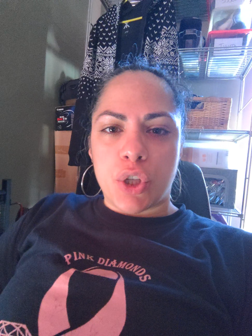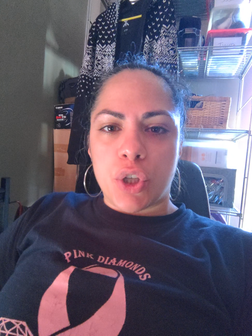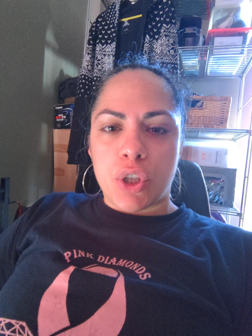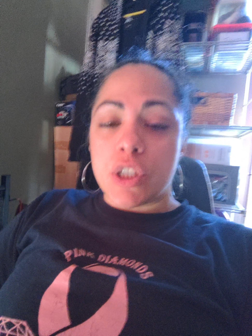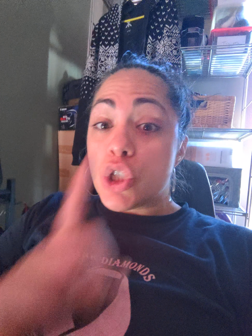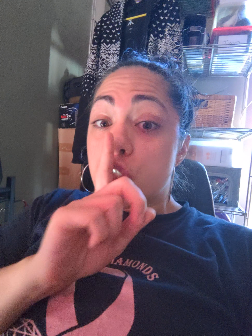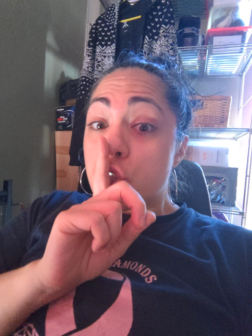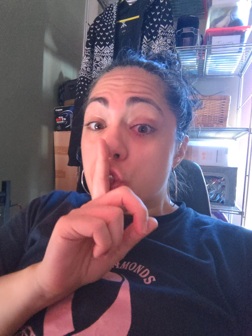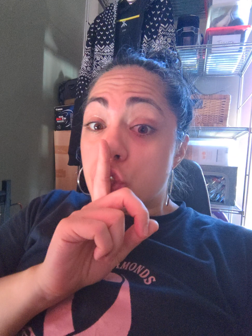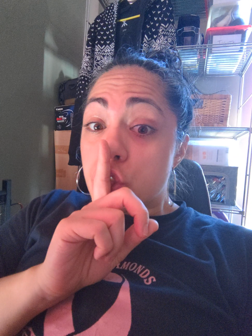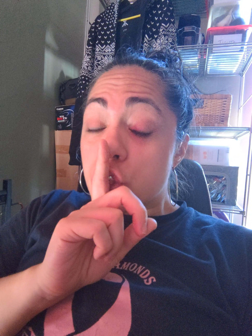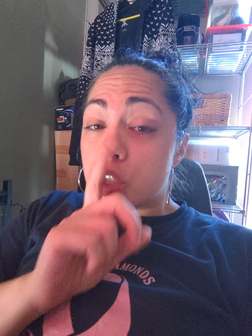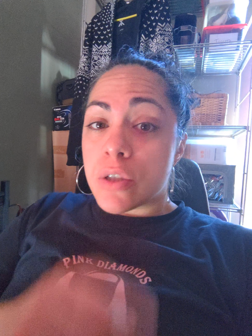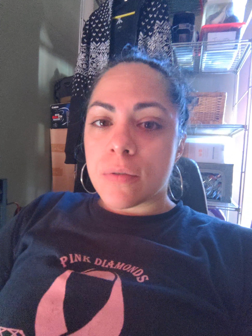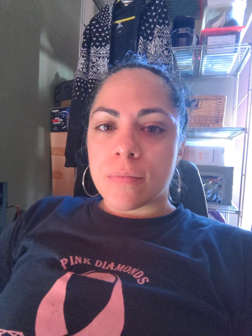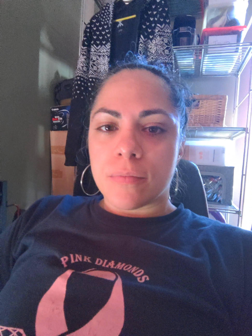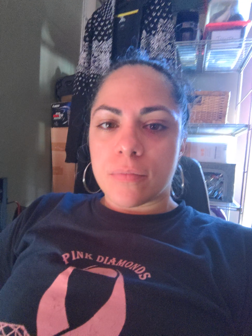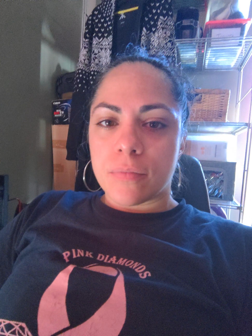shhh